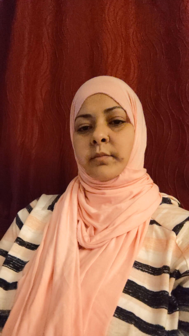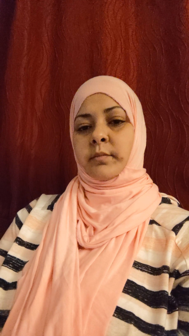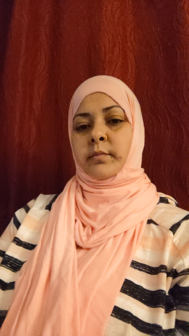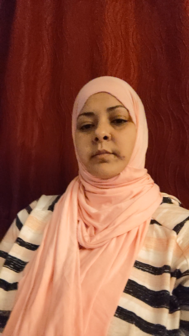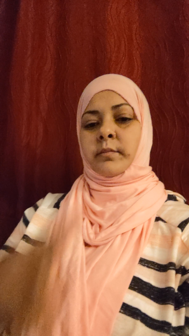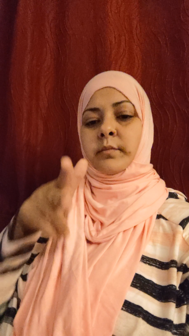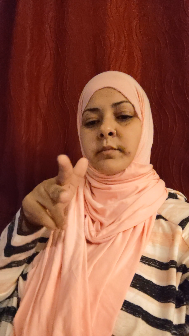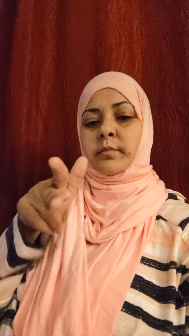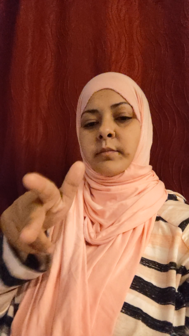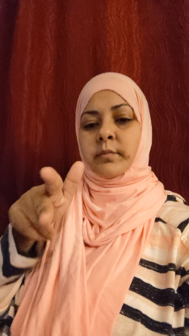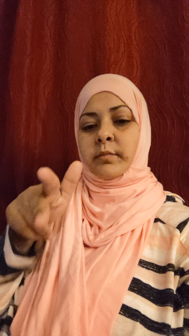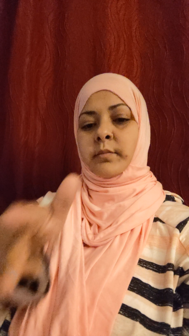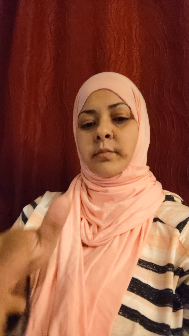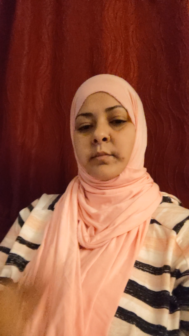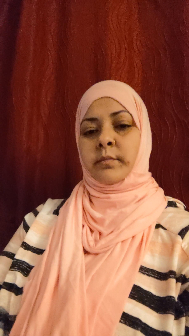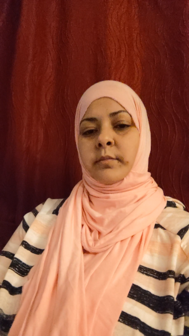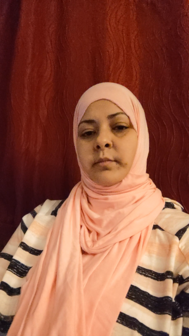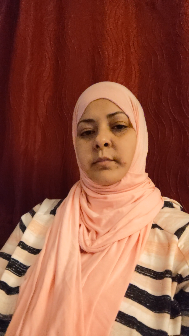garage